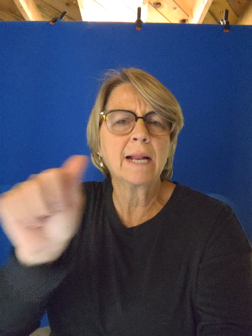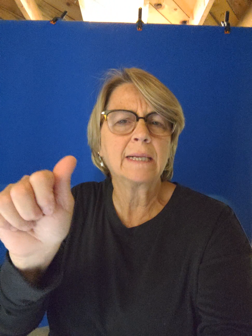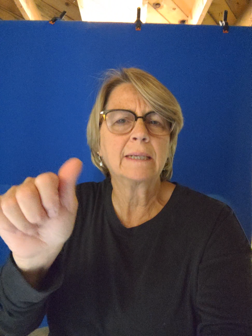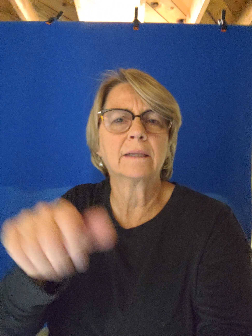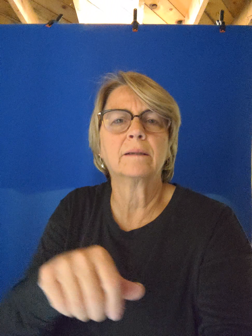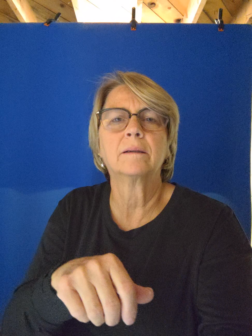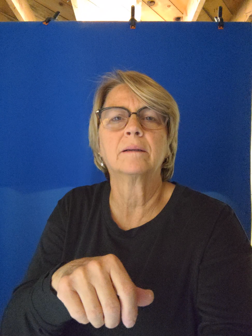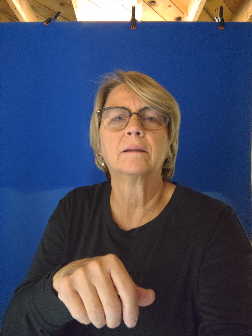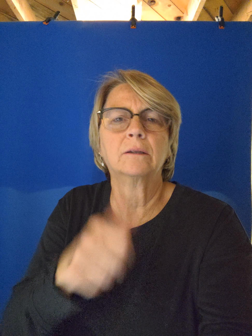any